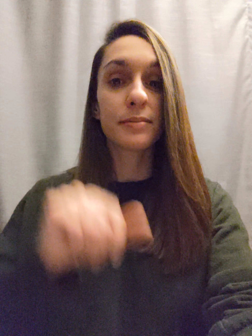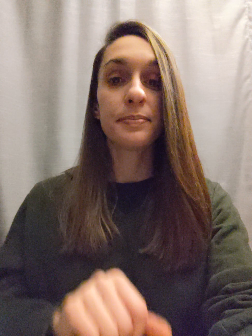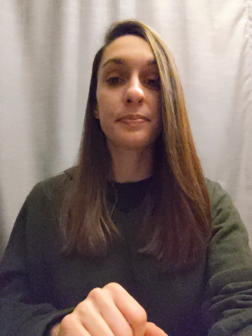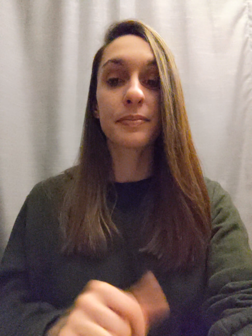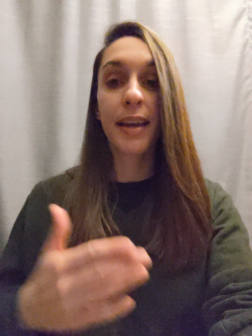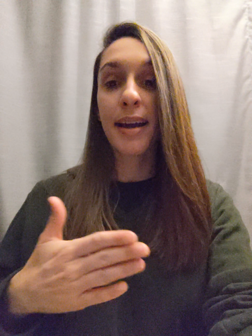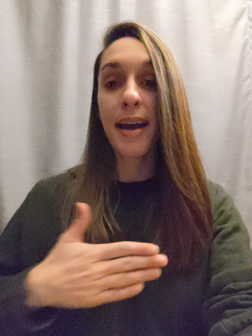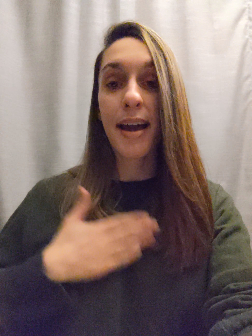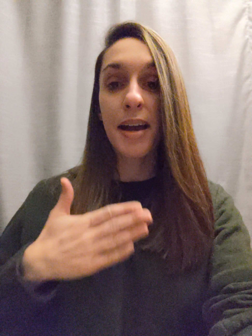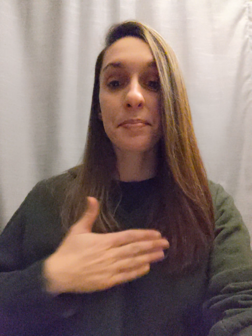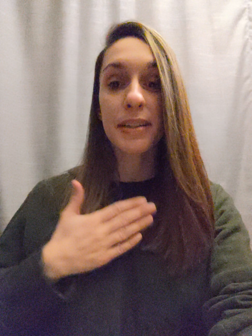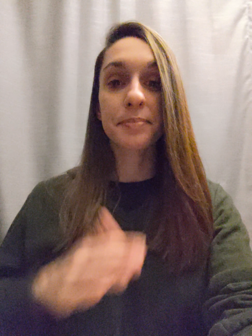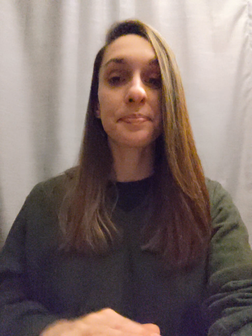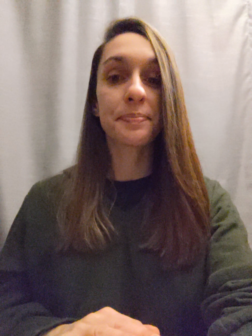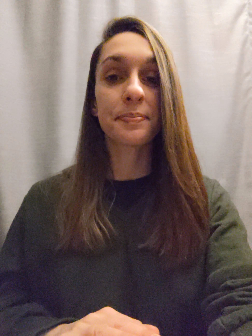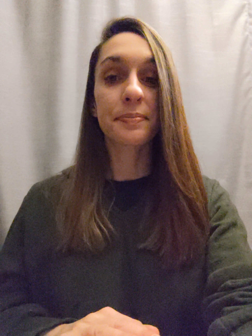happy